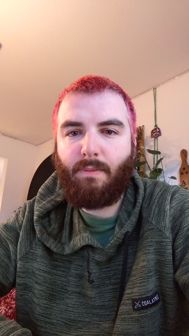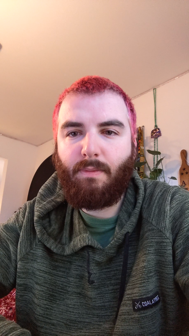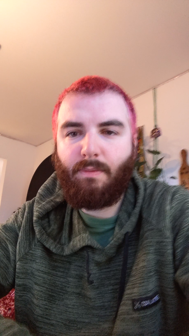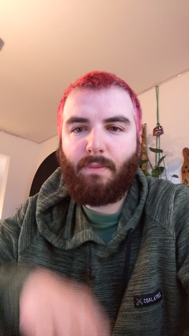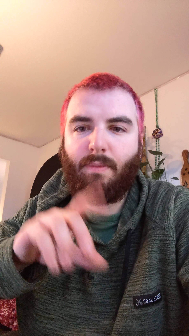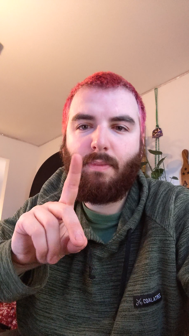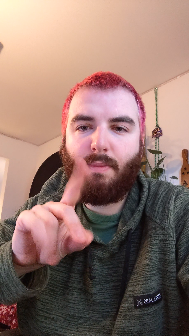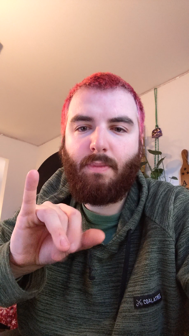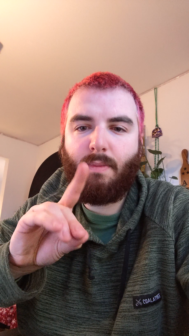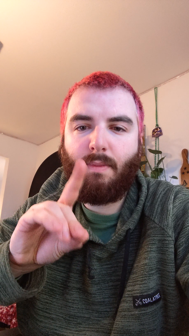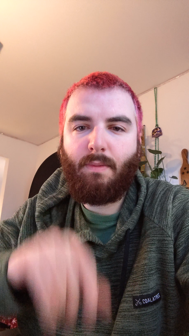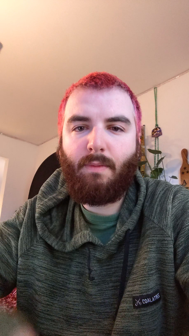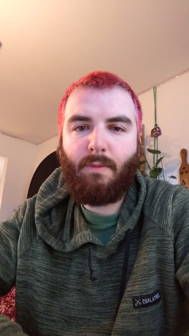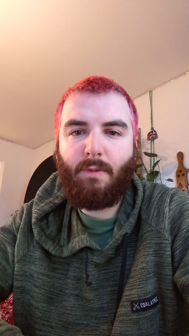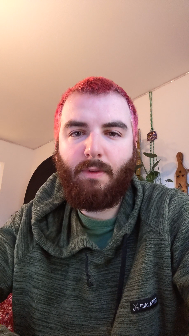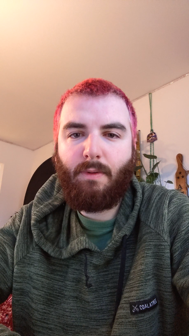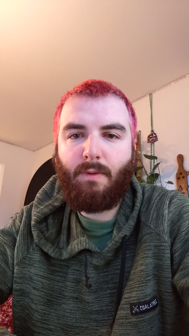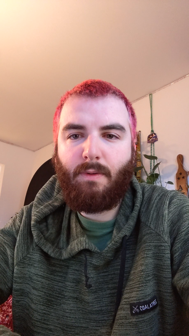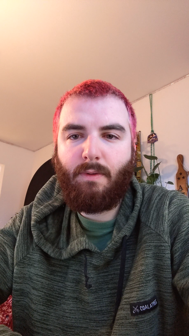did